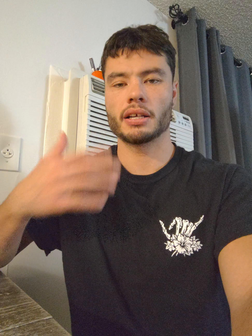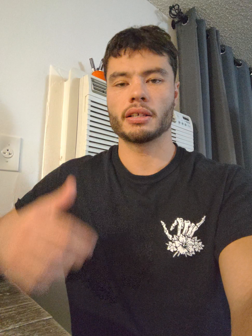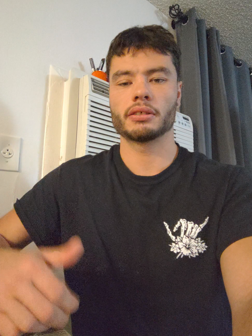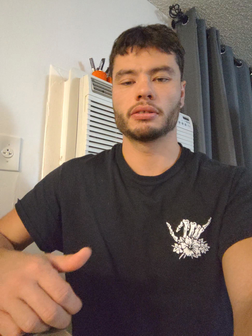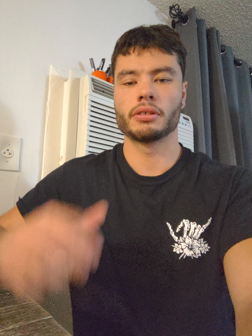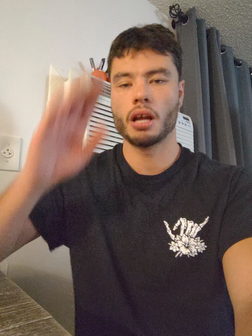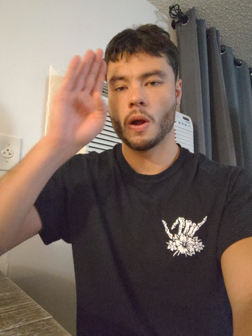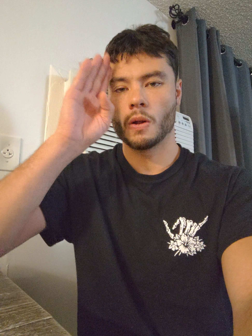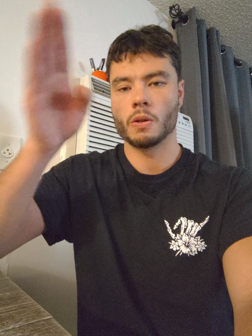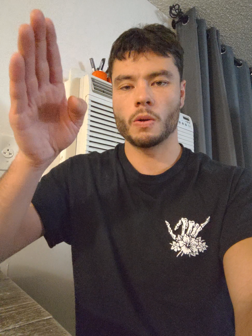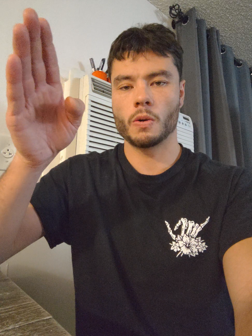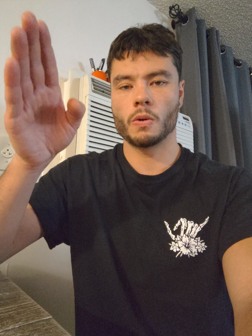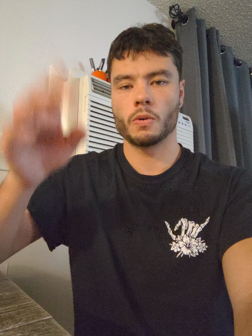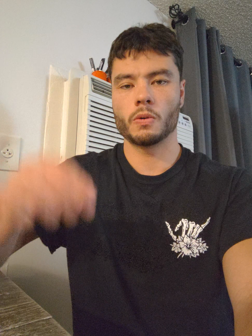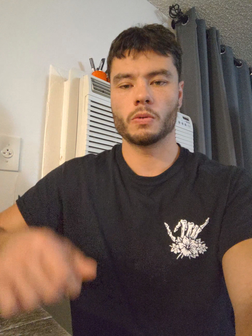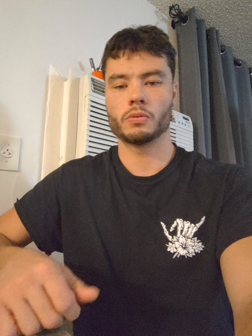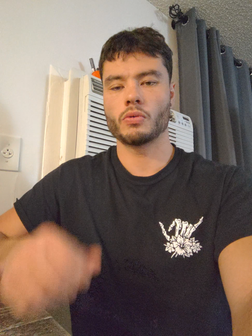hello